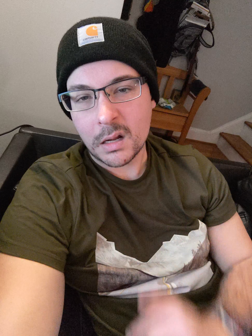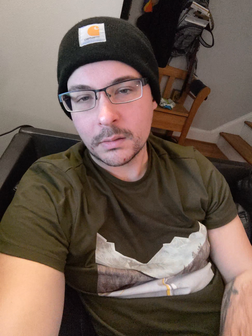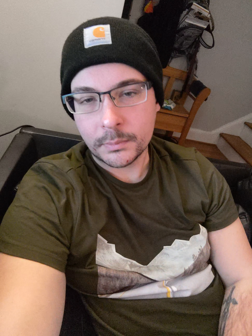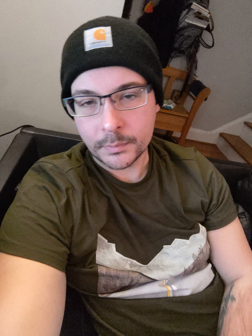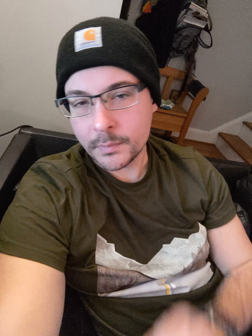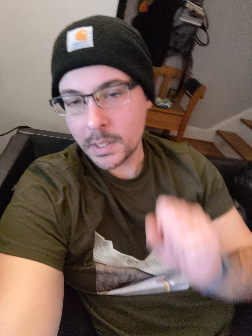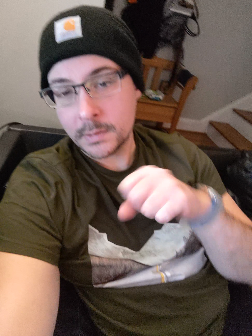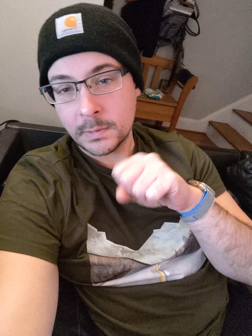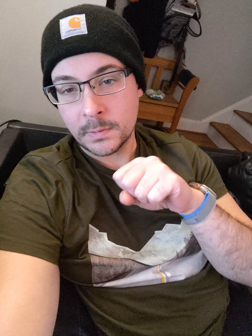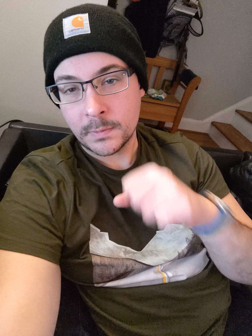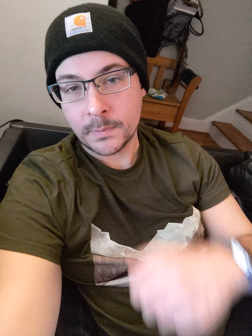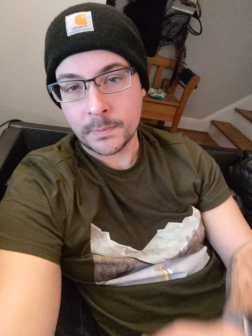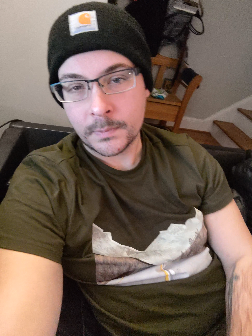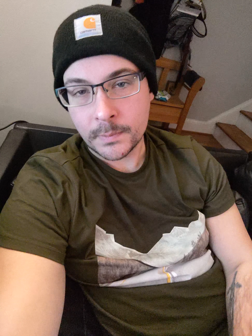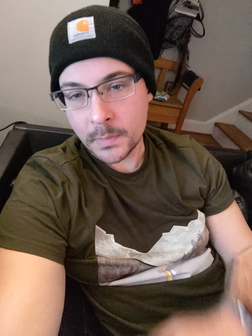yes